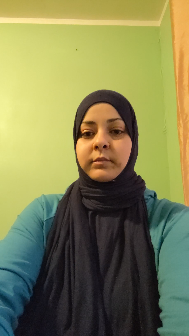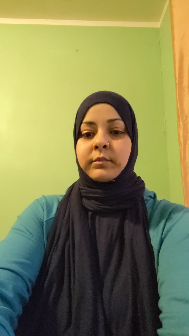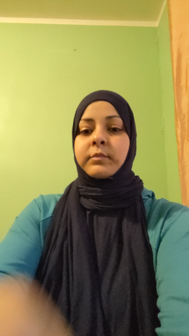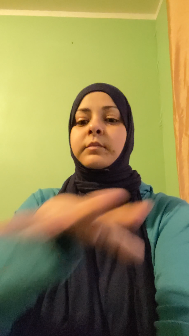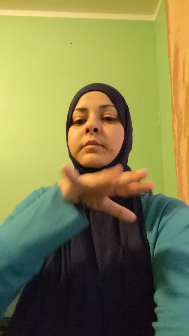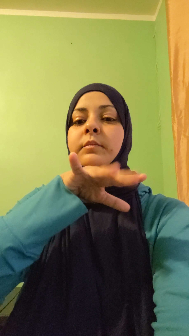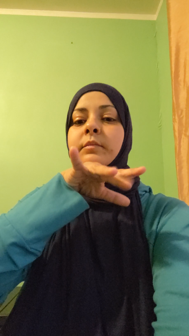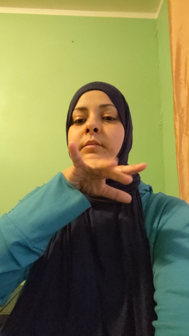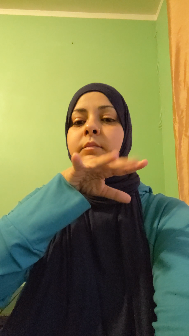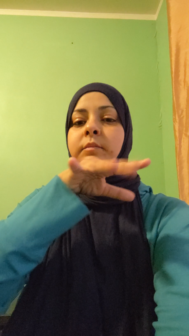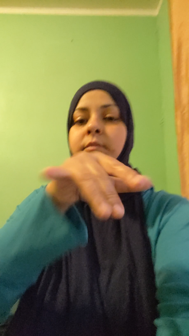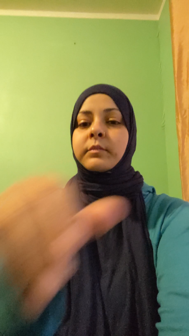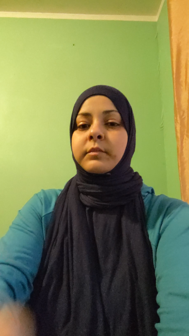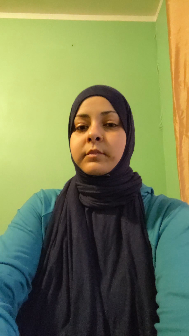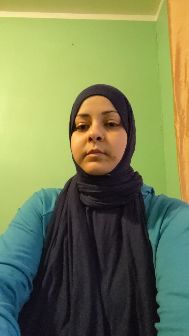naughty